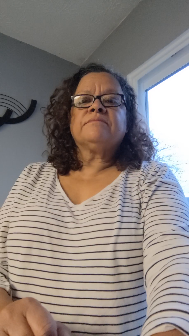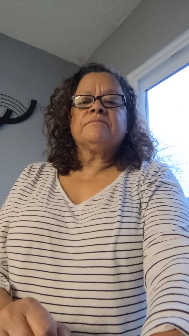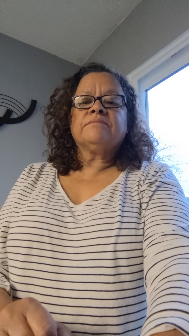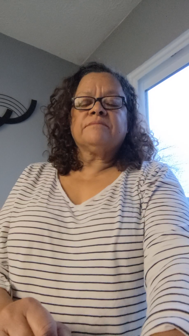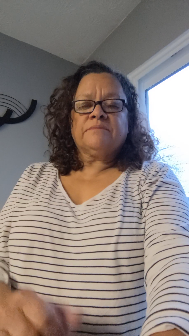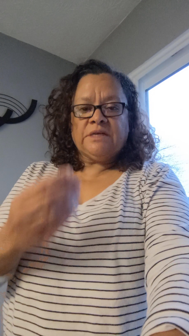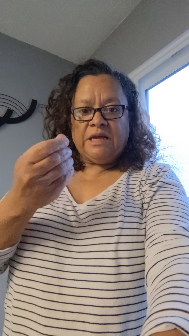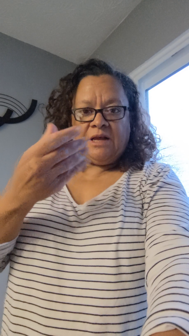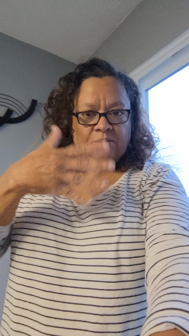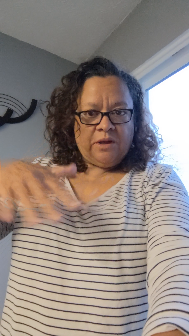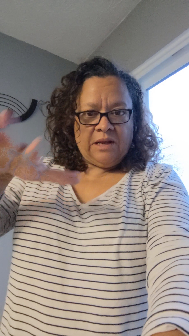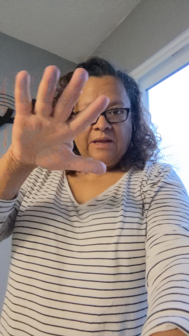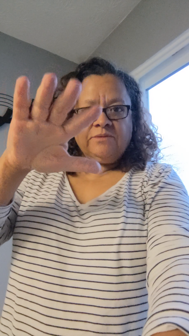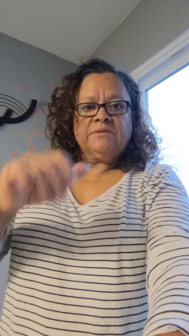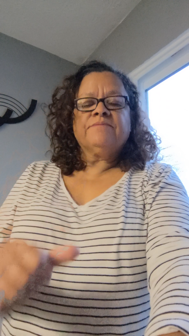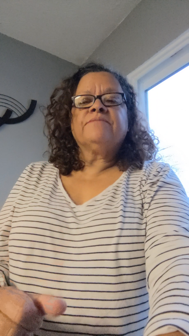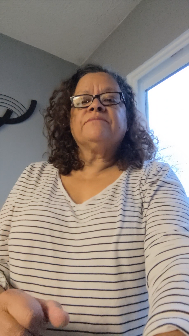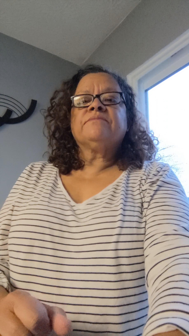garden